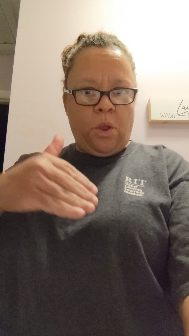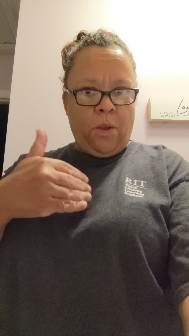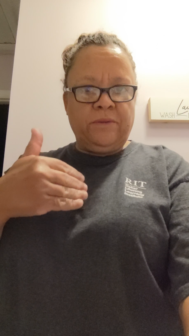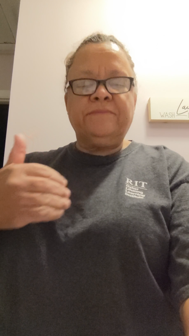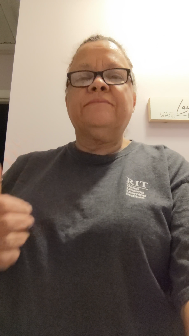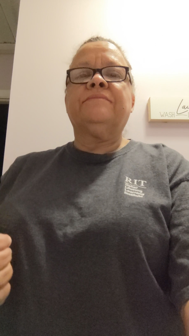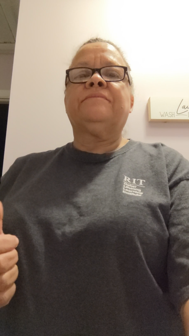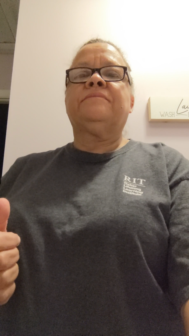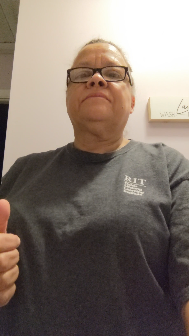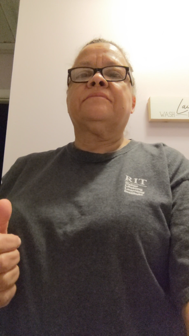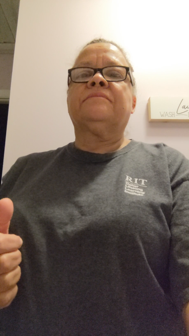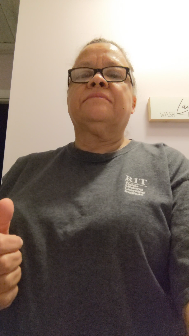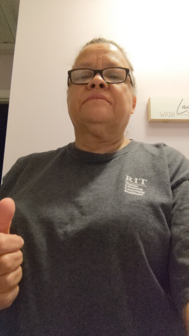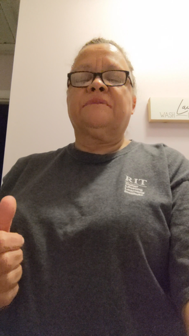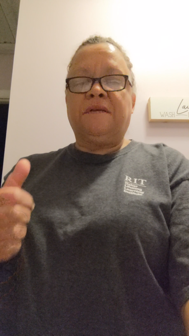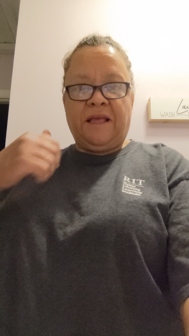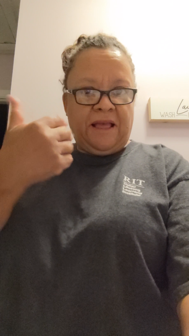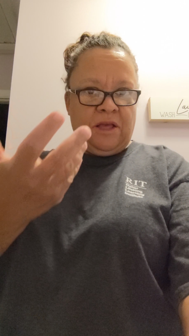how